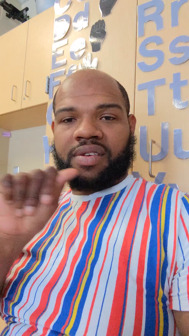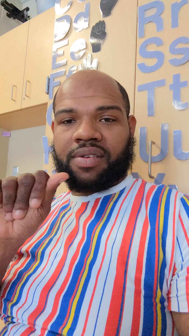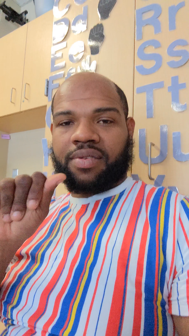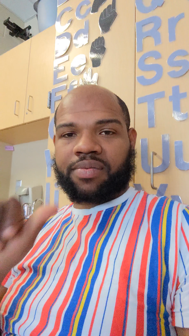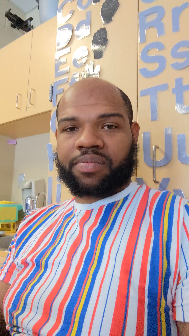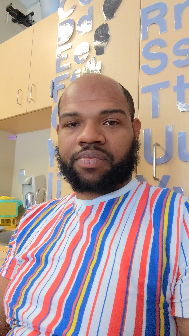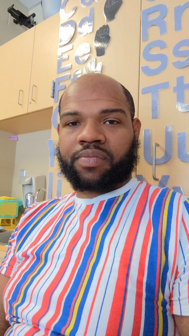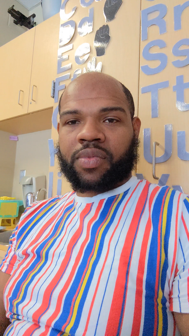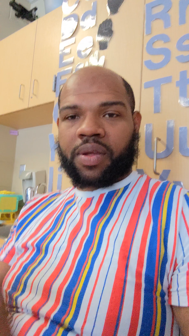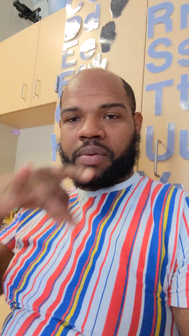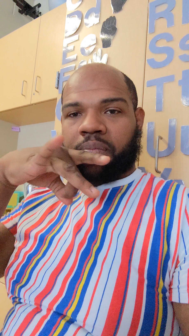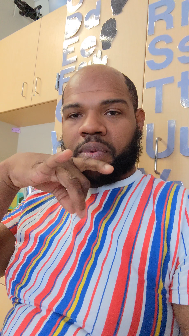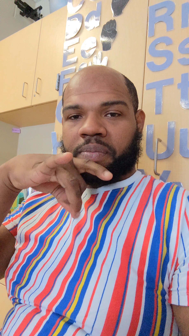pumpkin